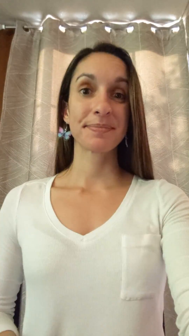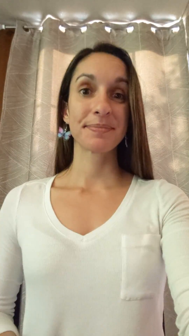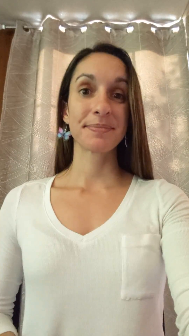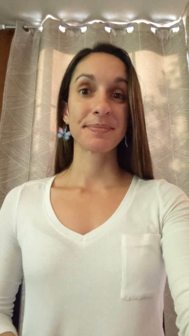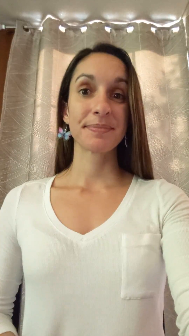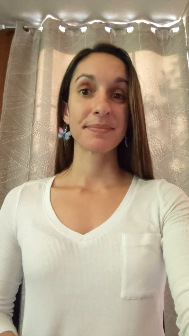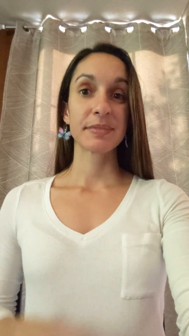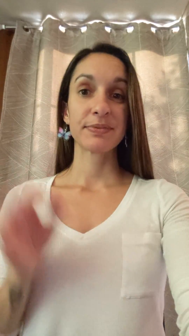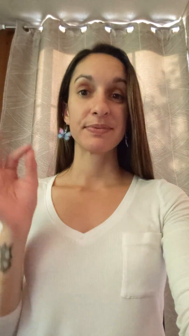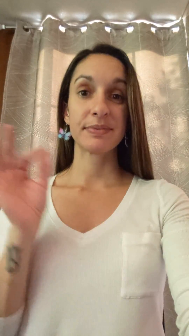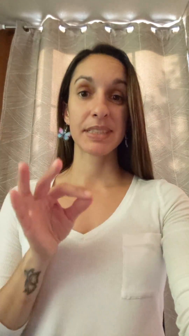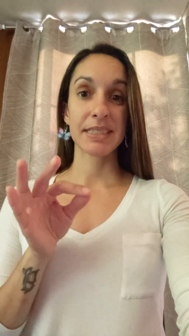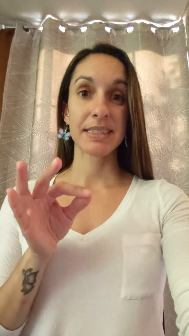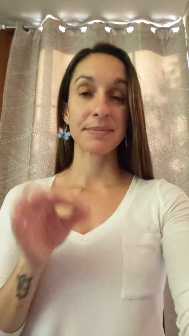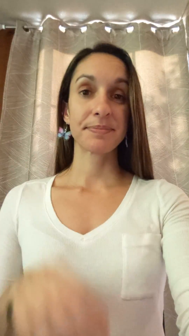fit